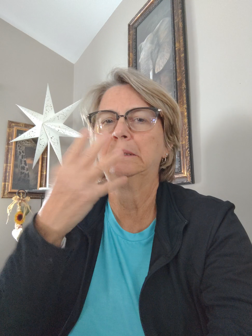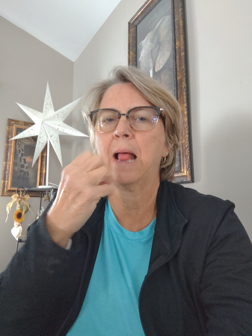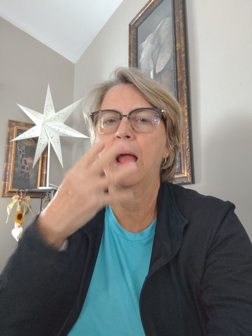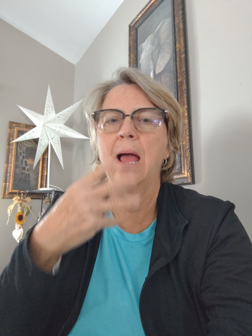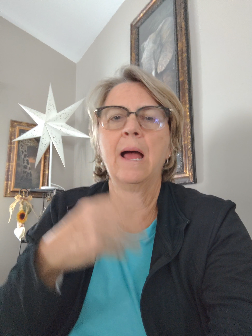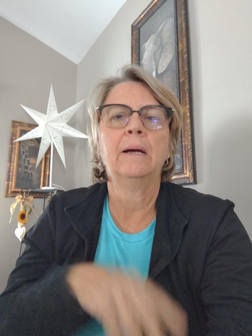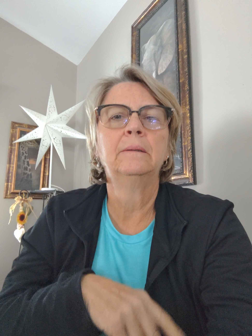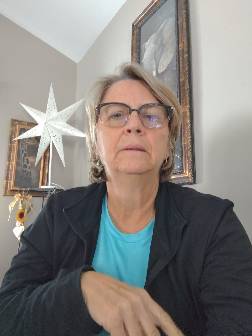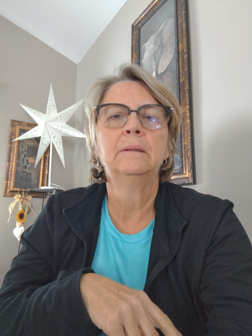snack